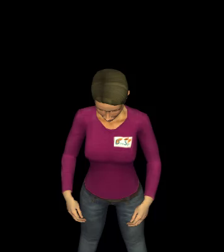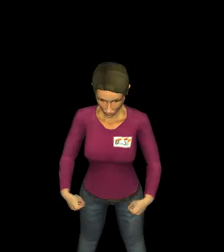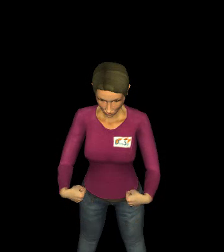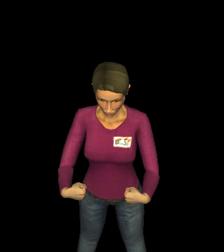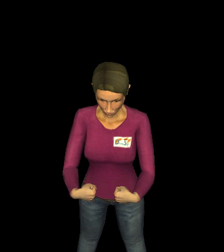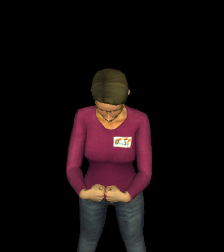حادث